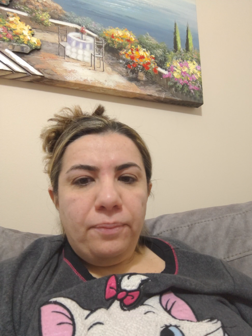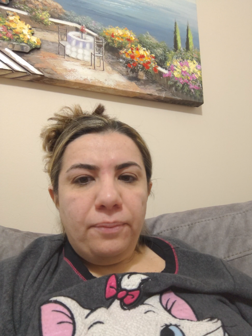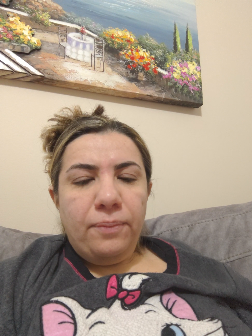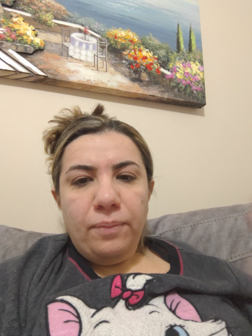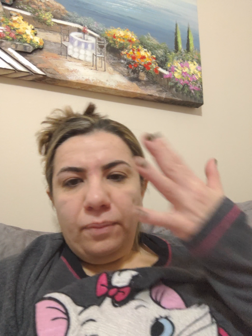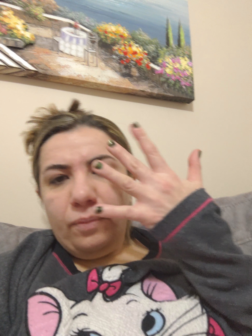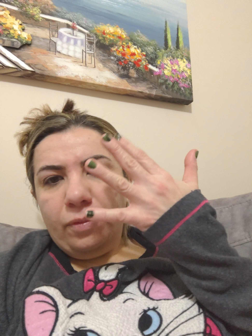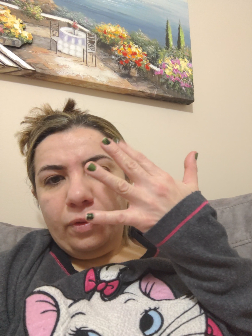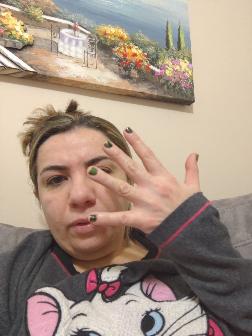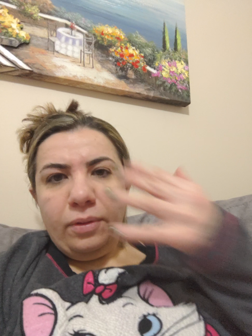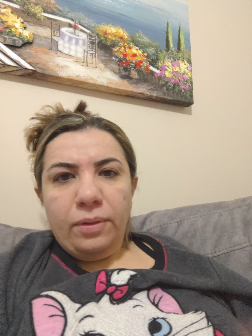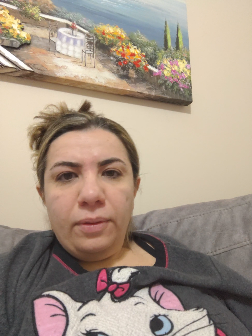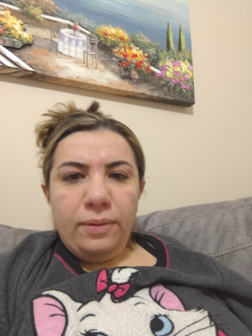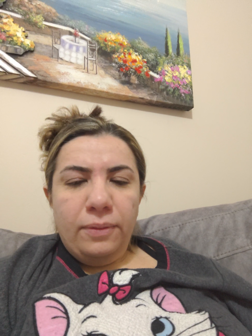finger